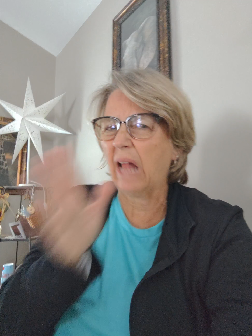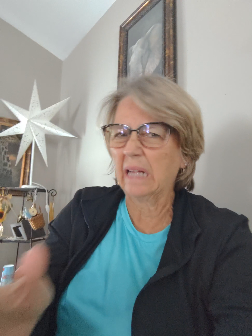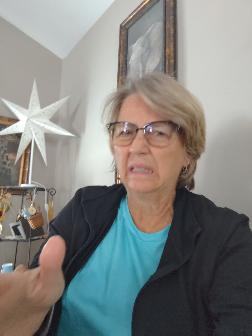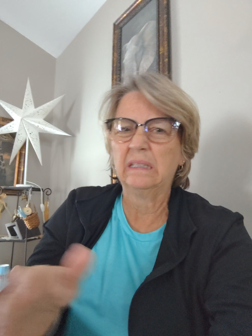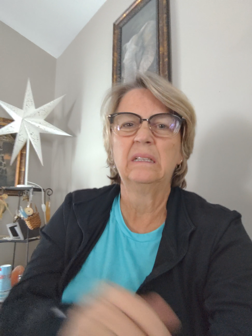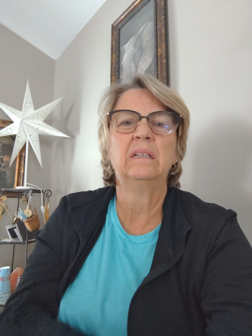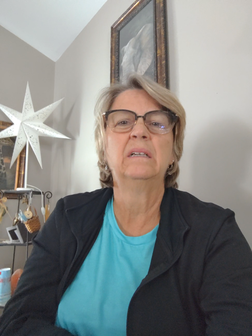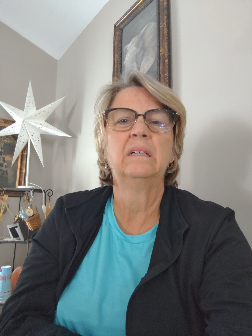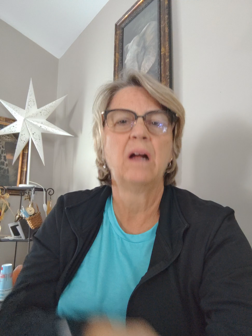yucky